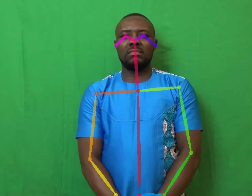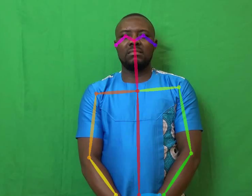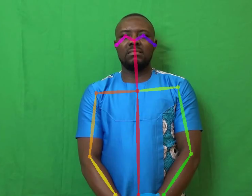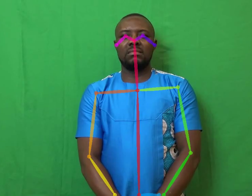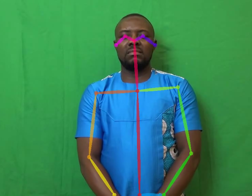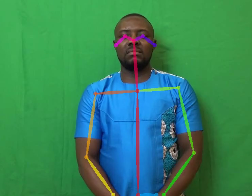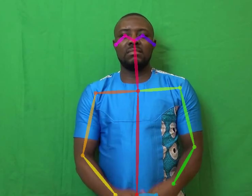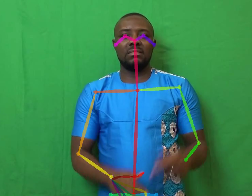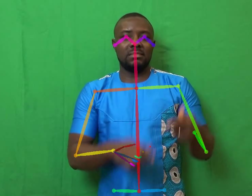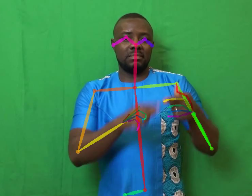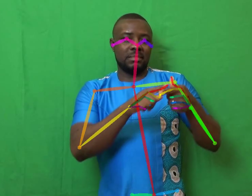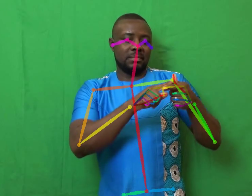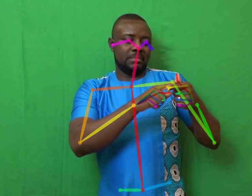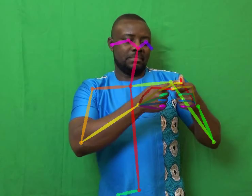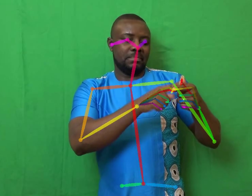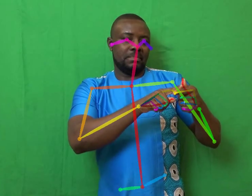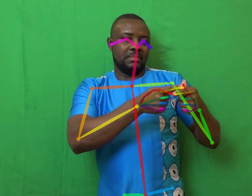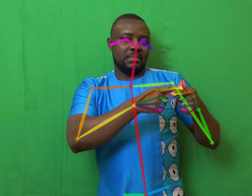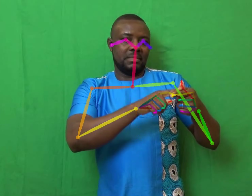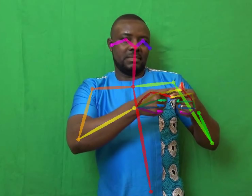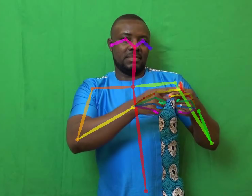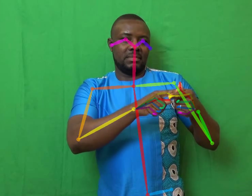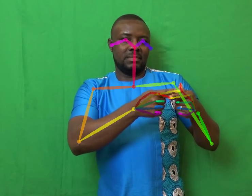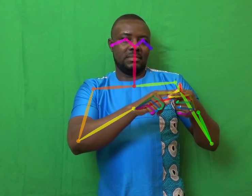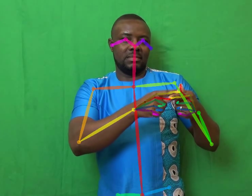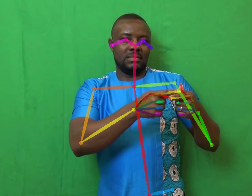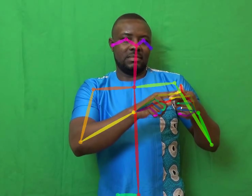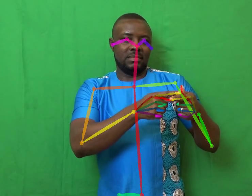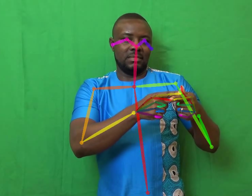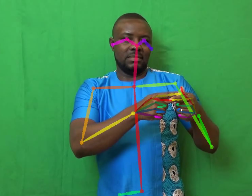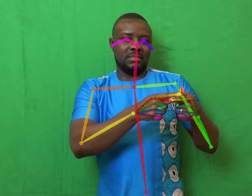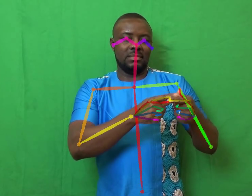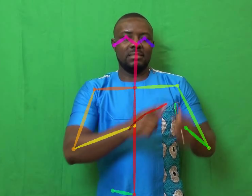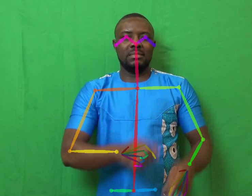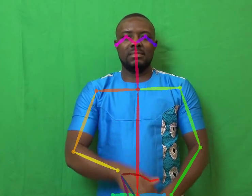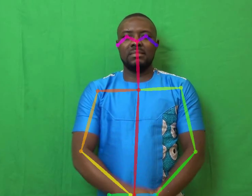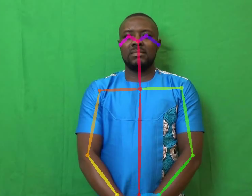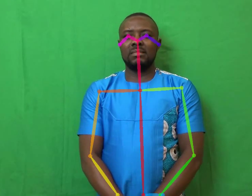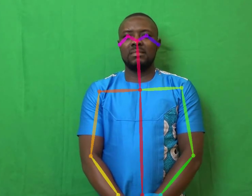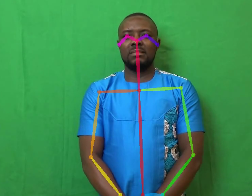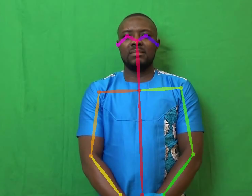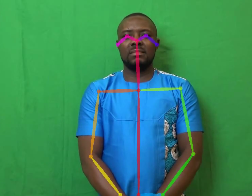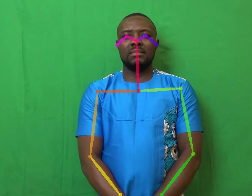beans